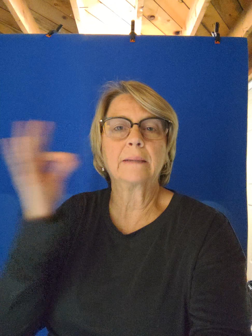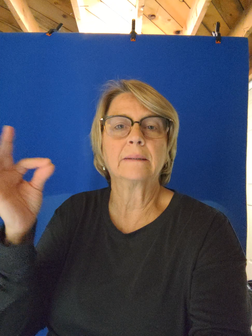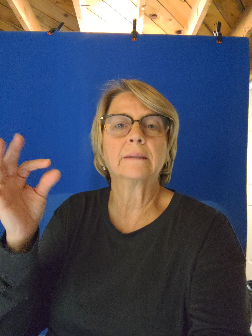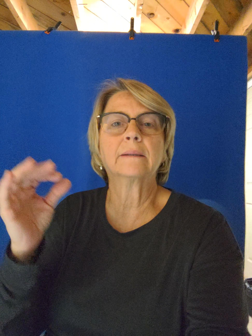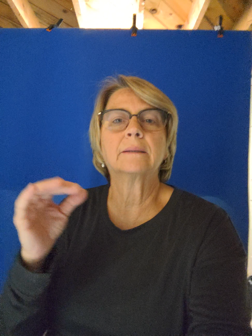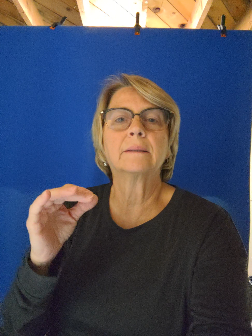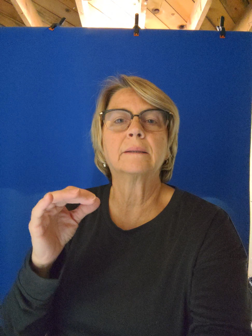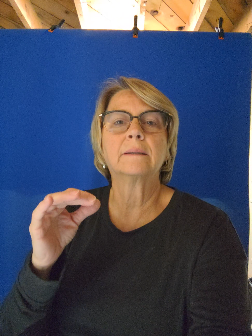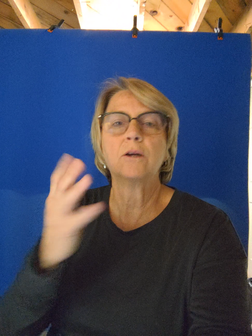cat